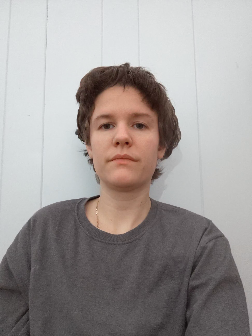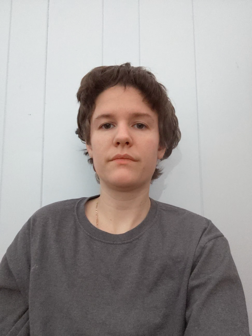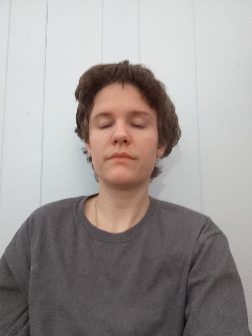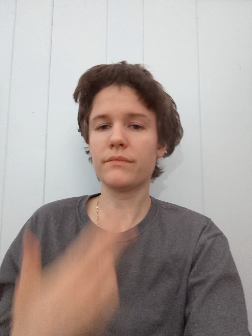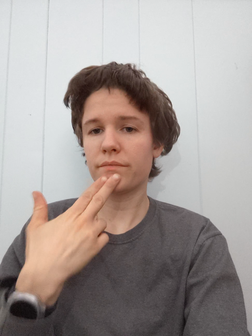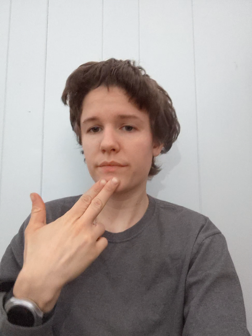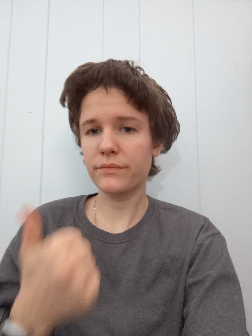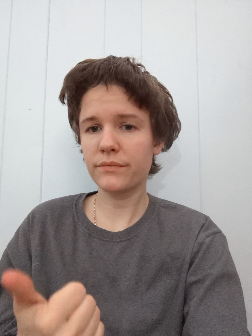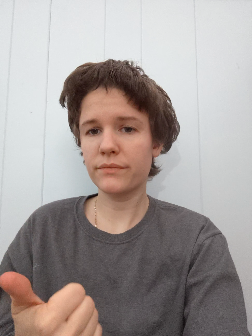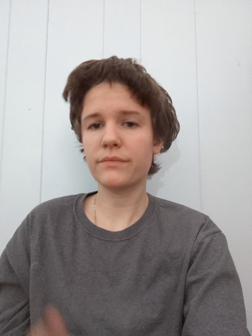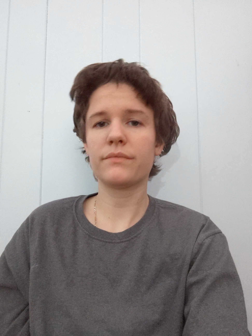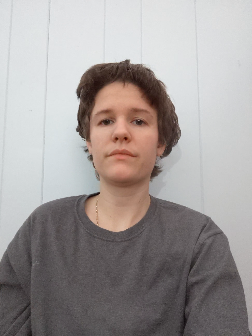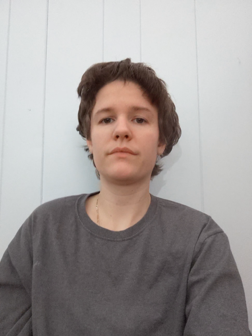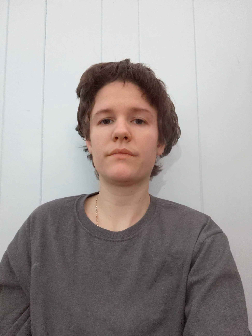cute